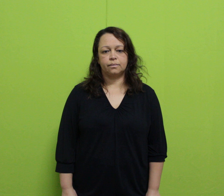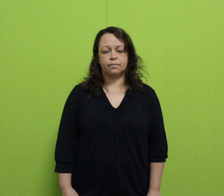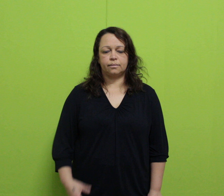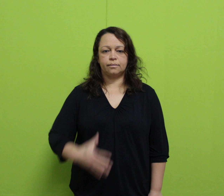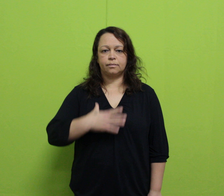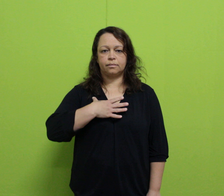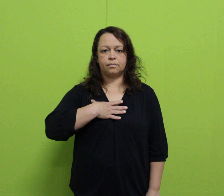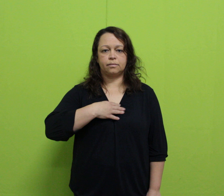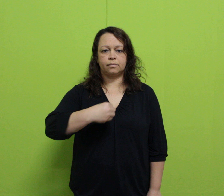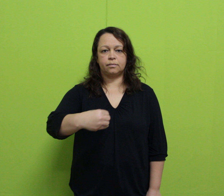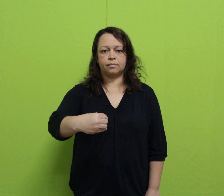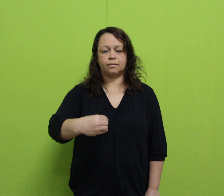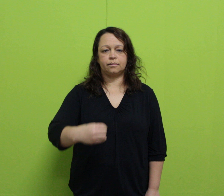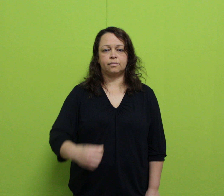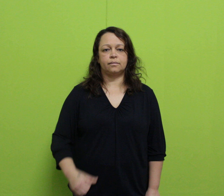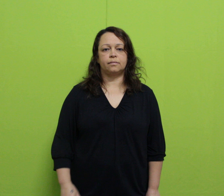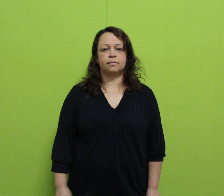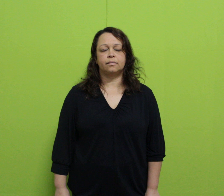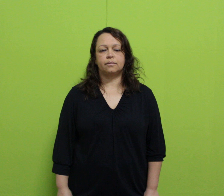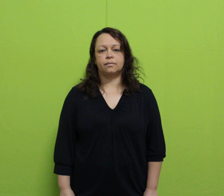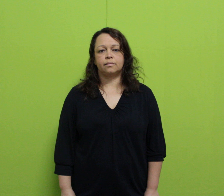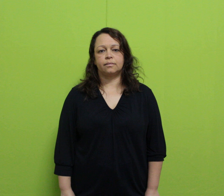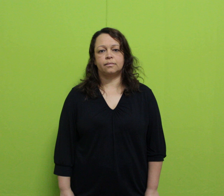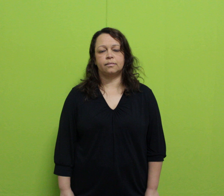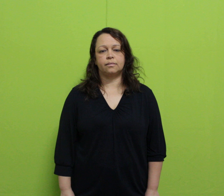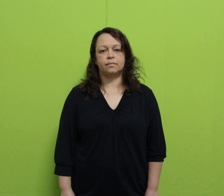filho